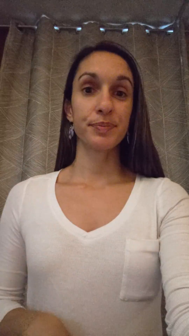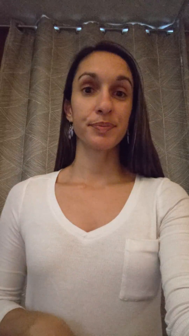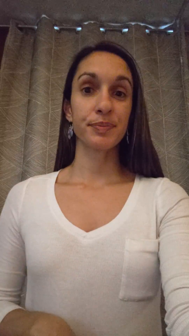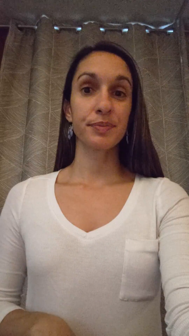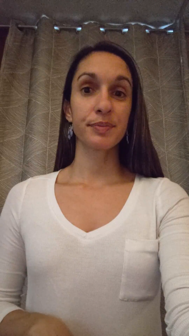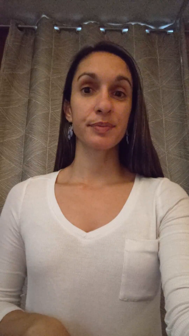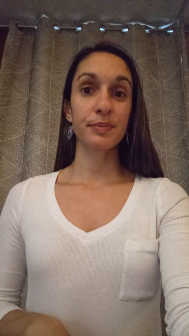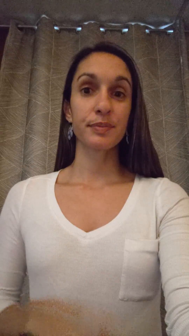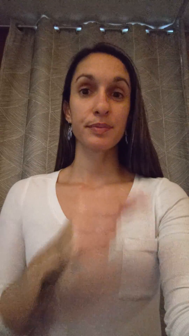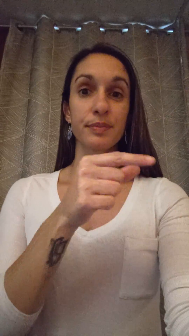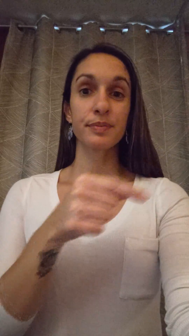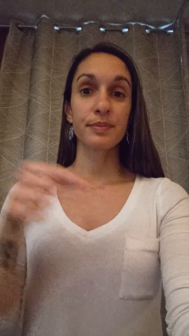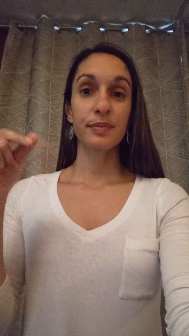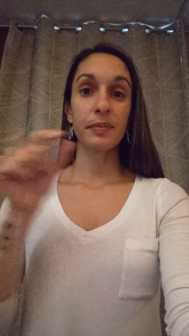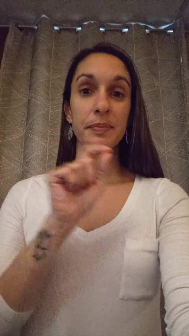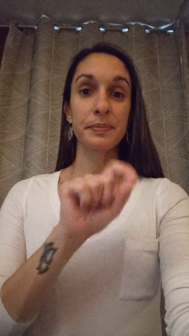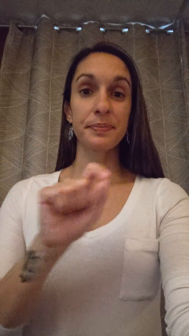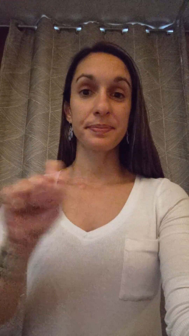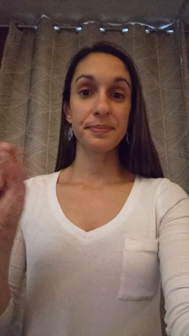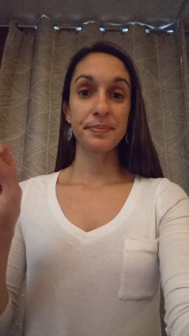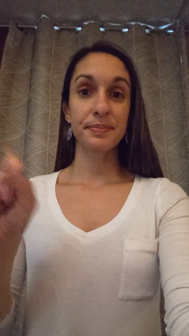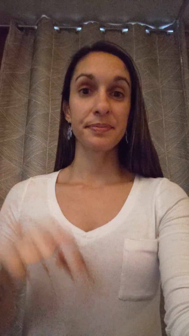peas